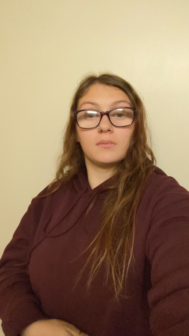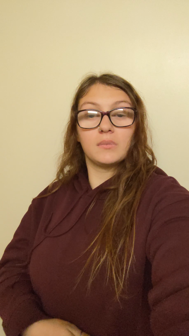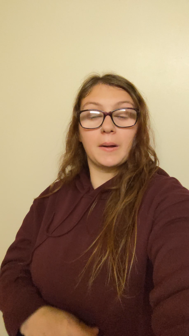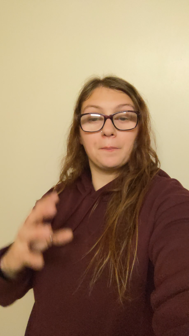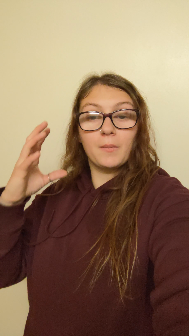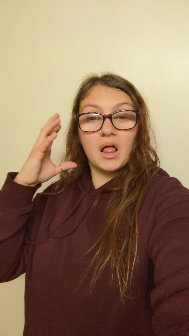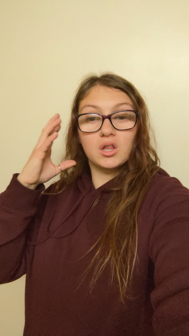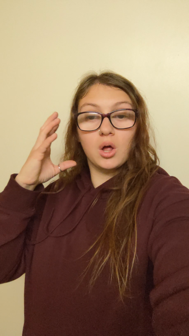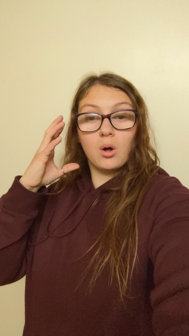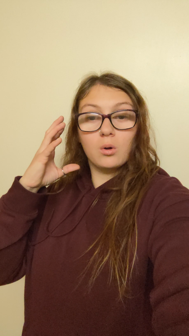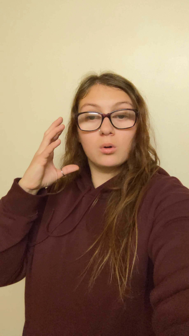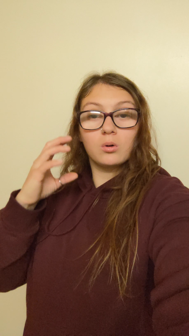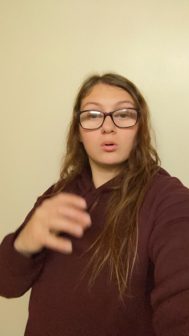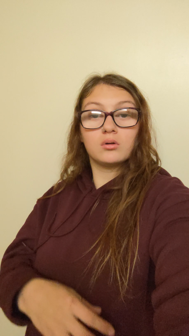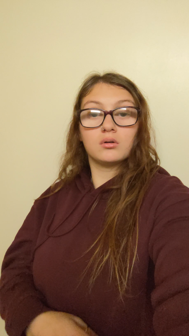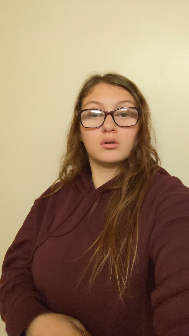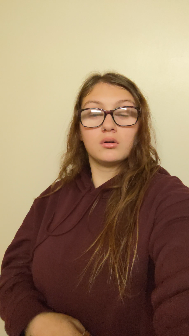pillow